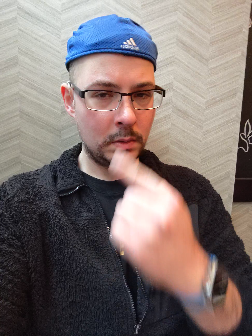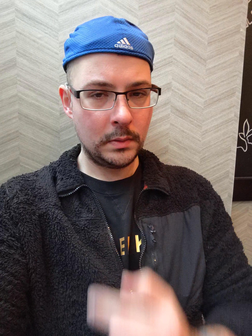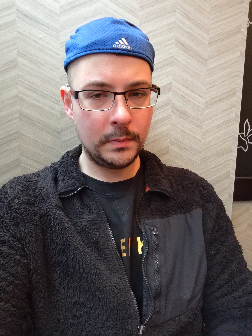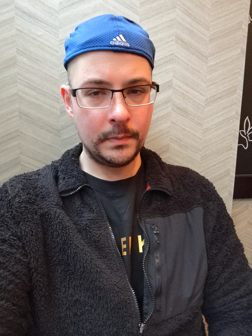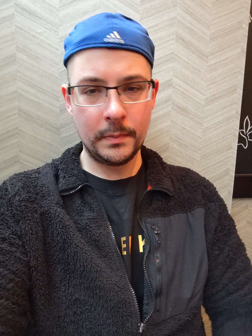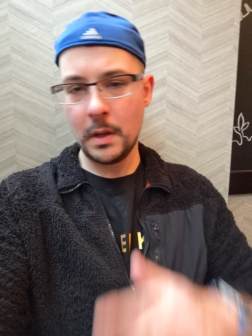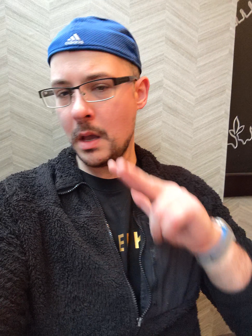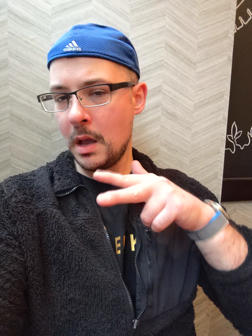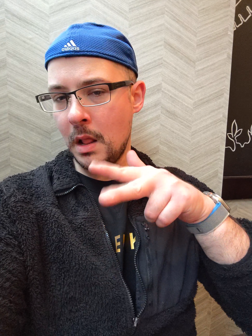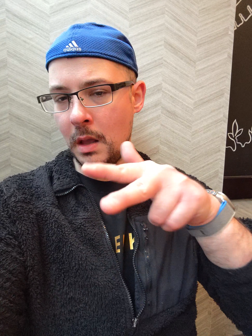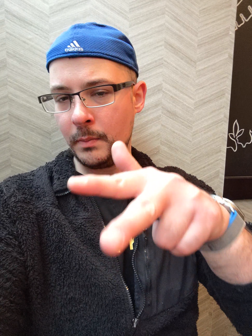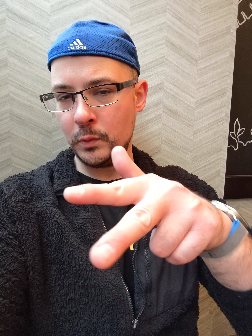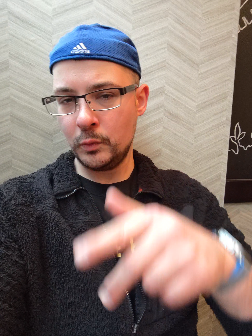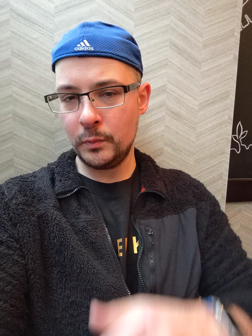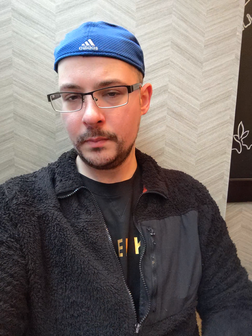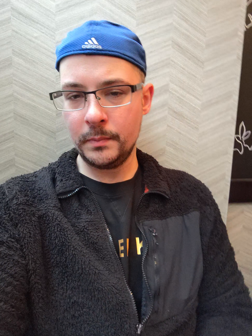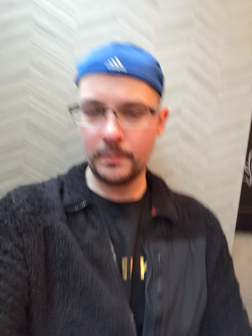helicopter